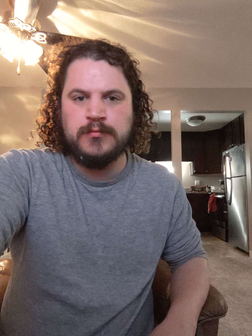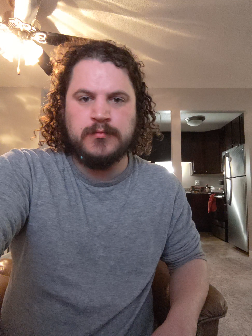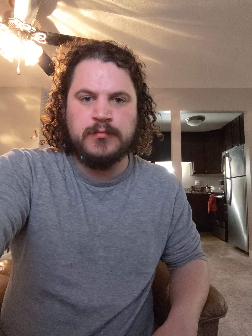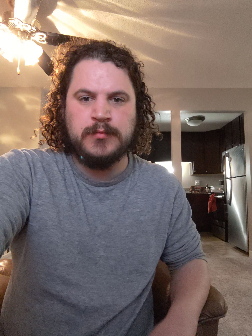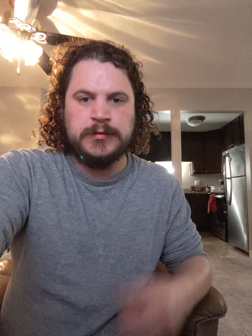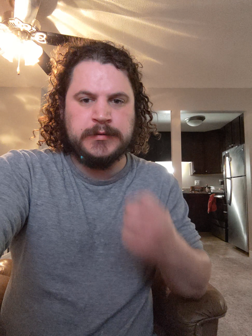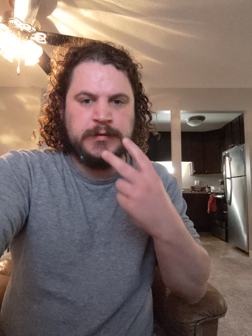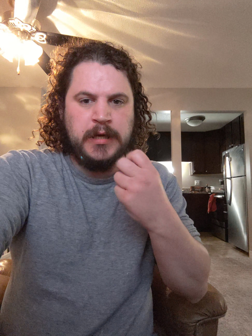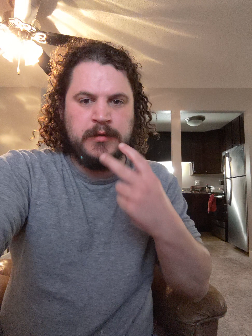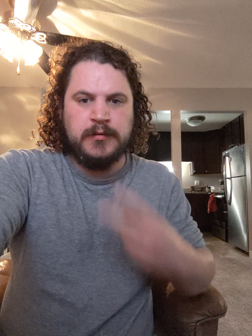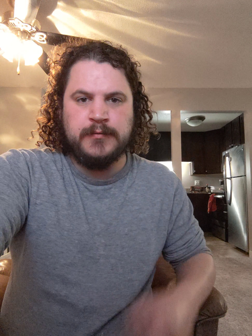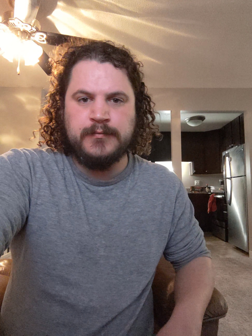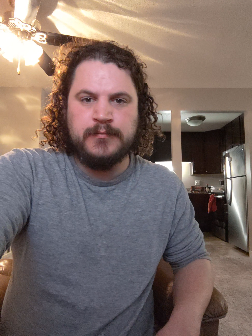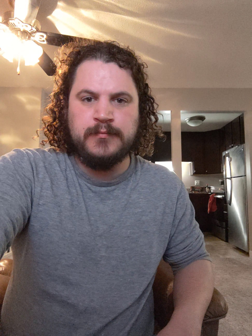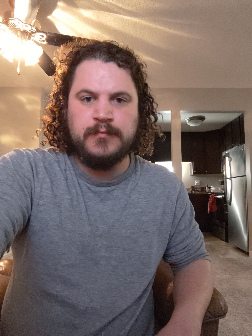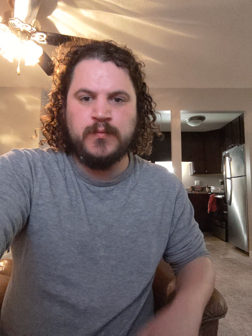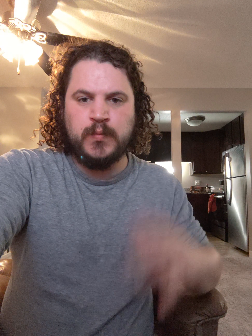snack